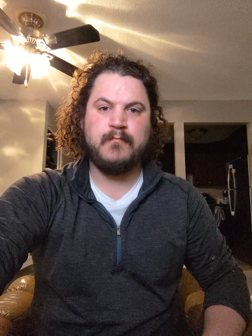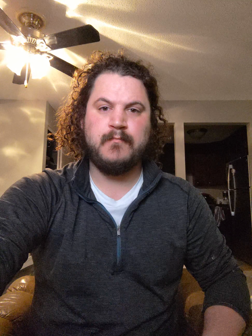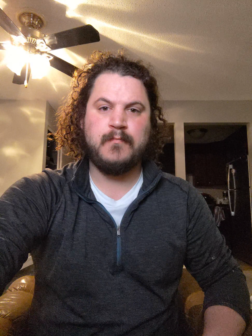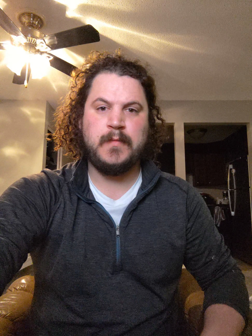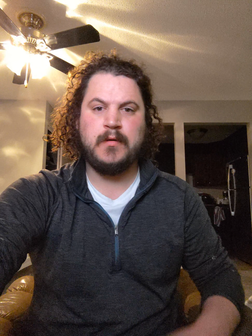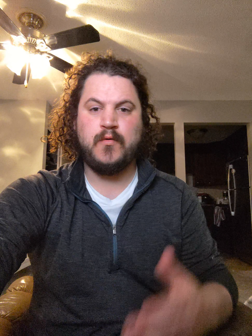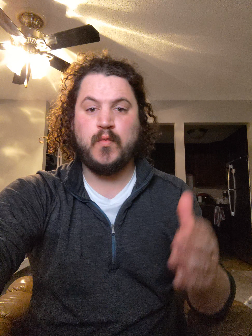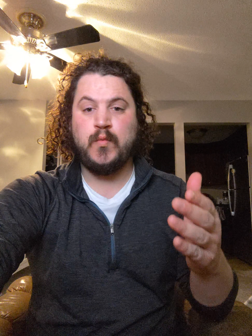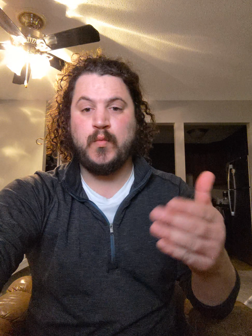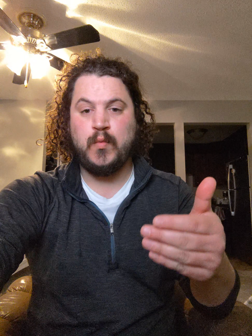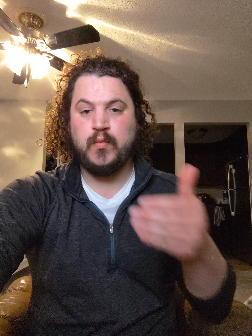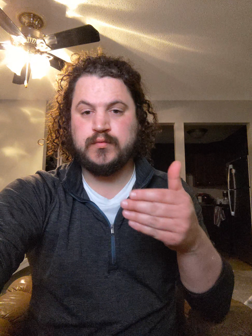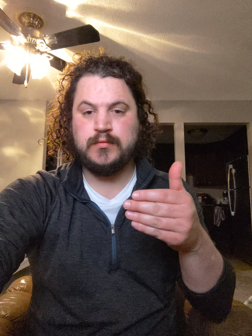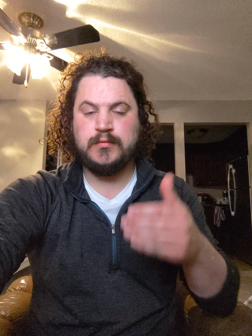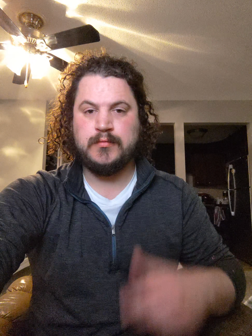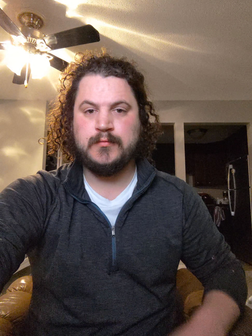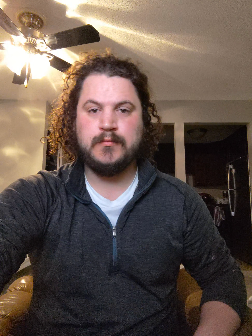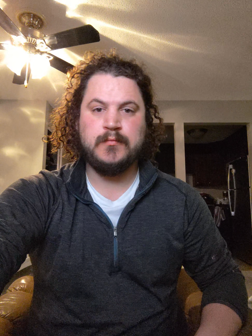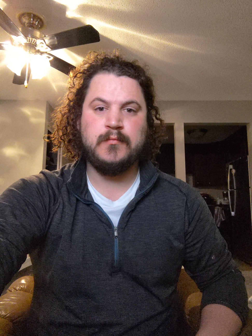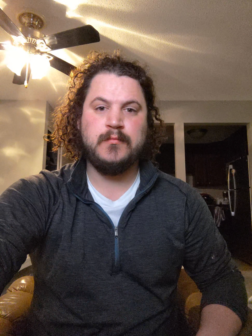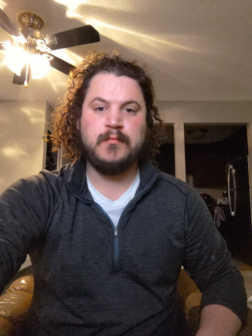close